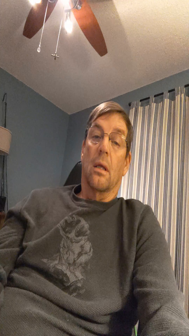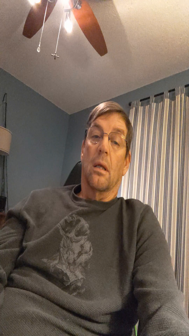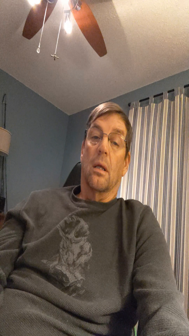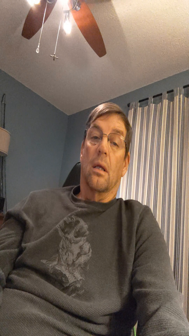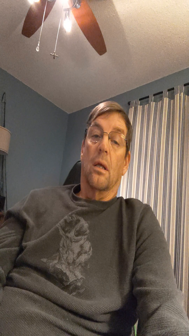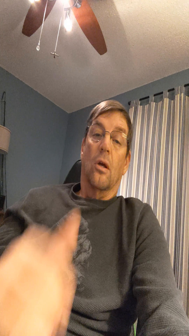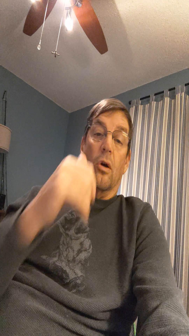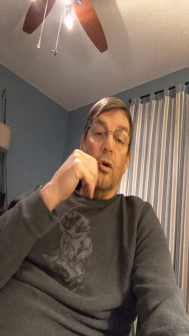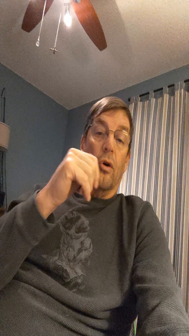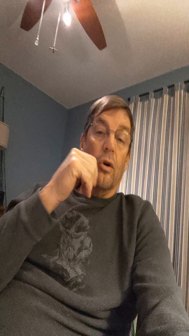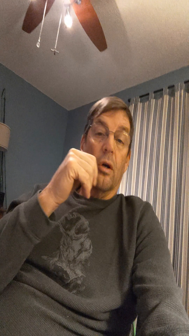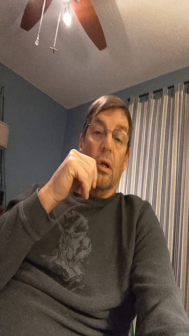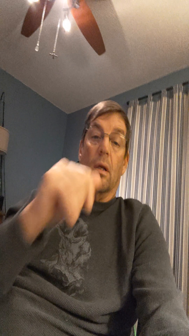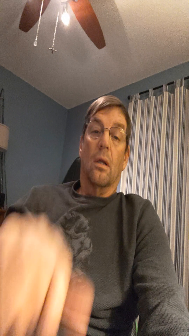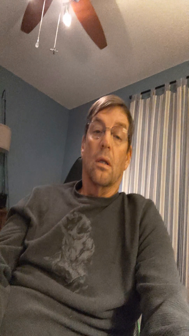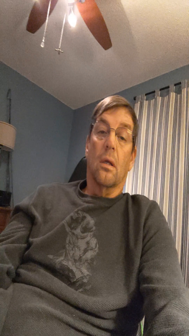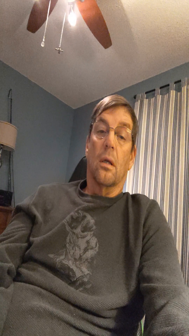girl